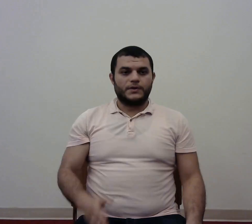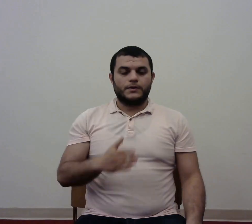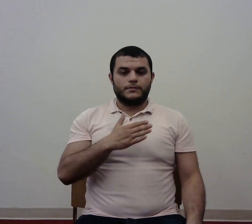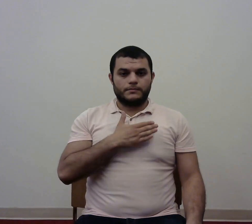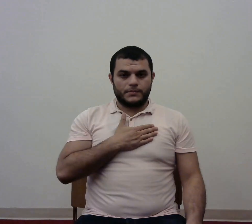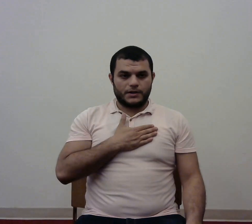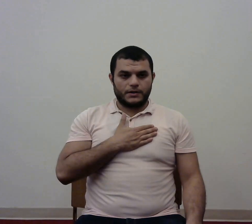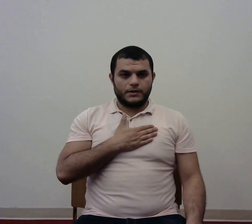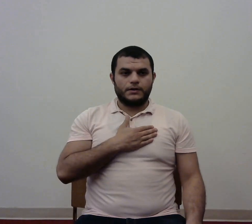mən